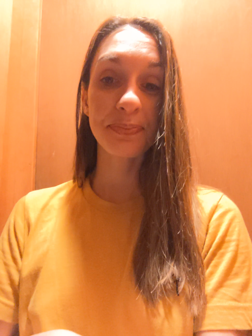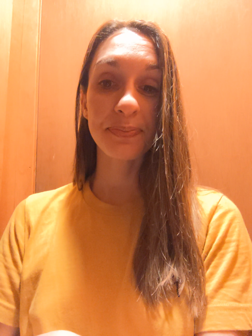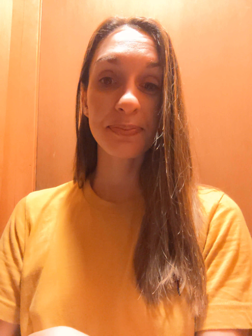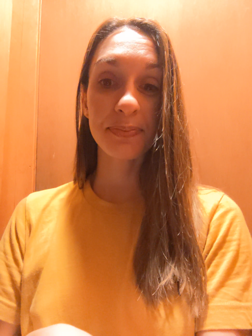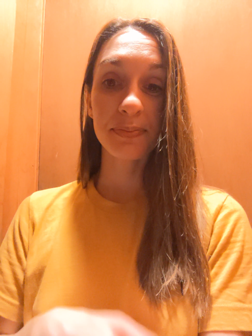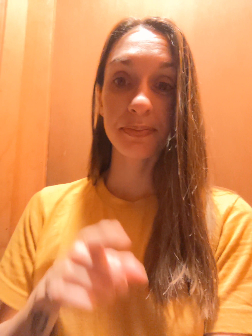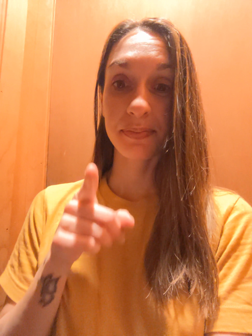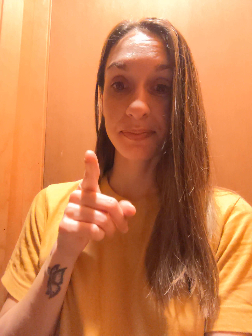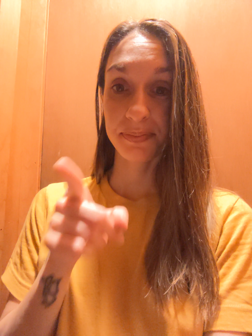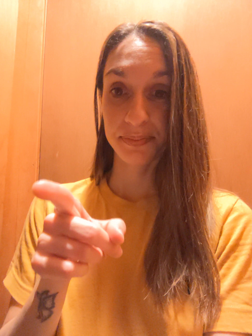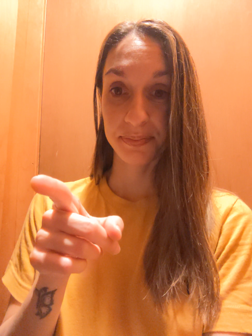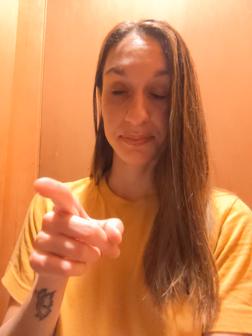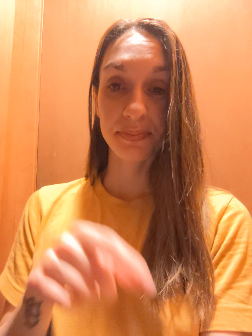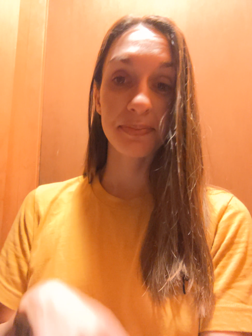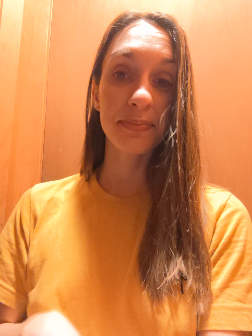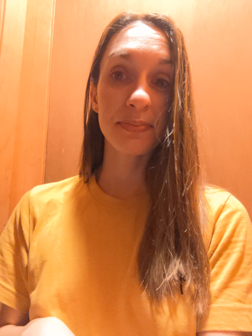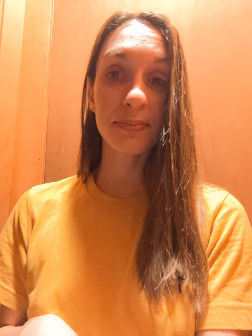he/she/it